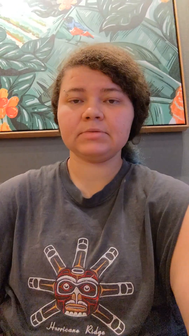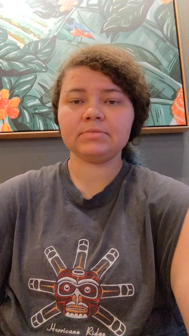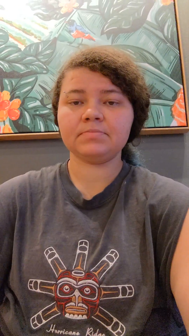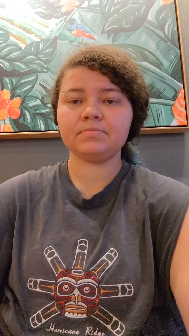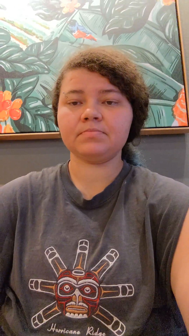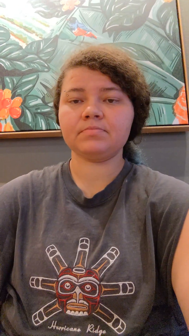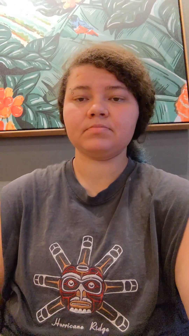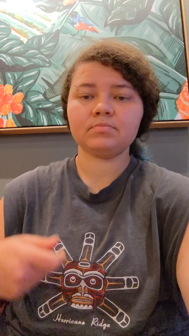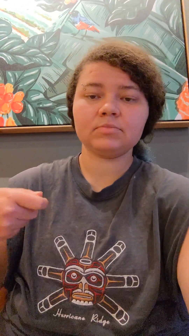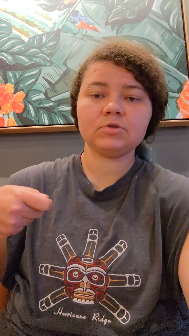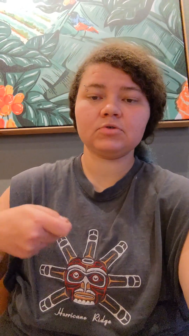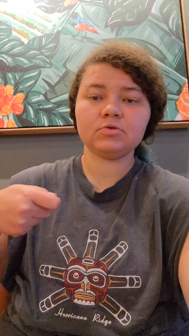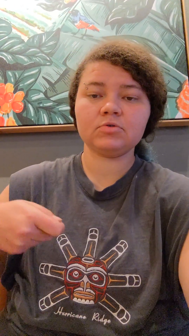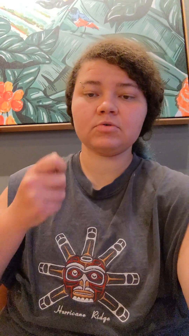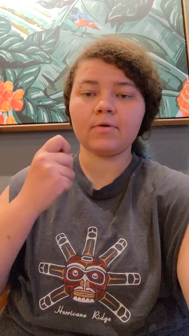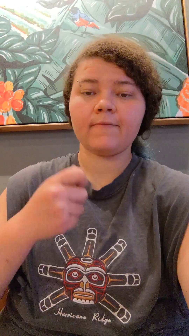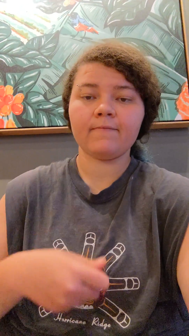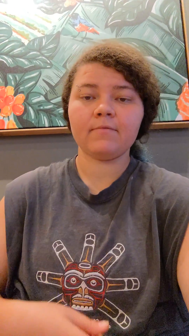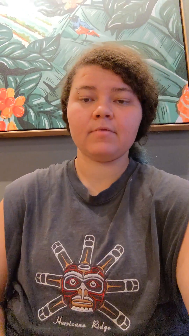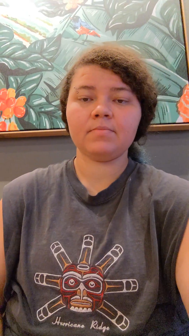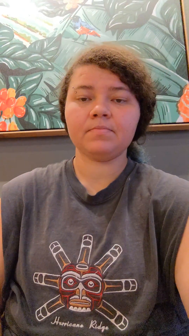shovel